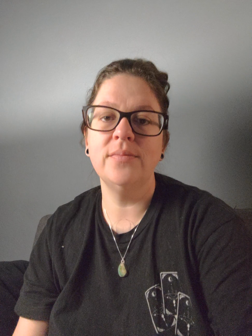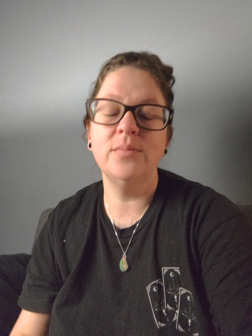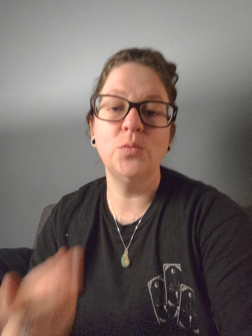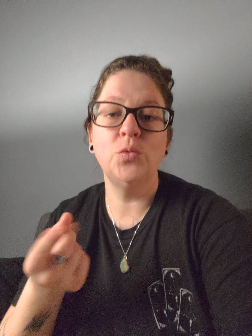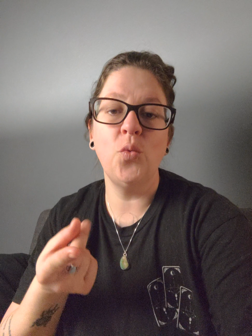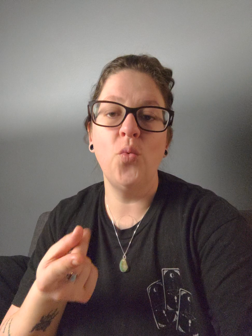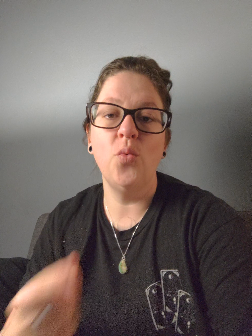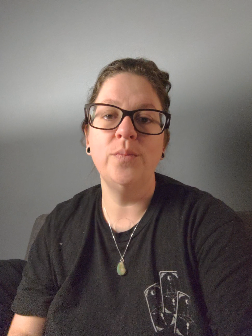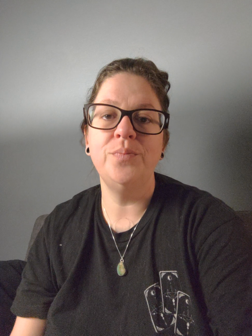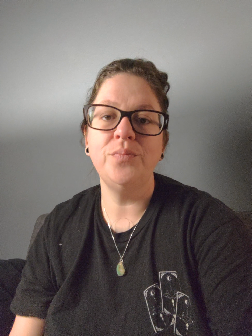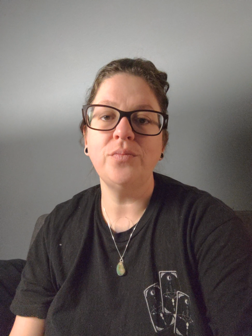dog